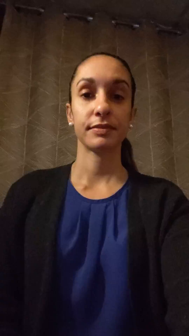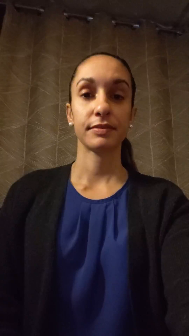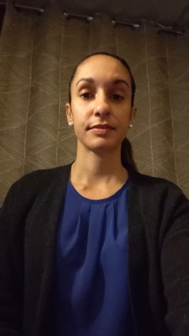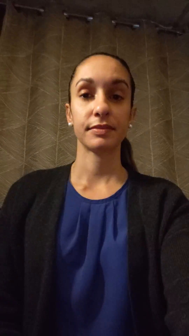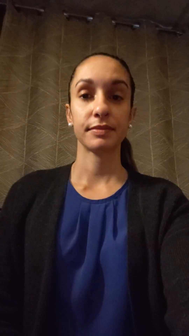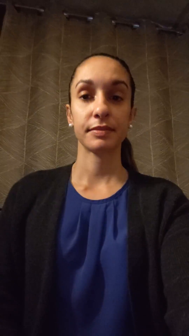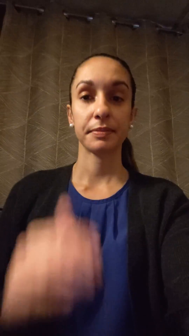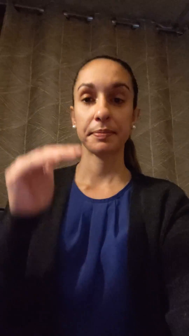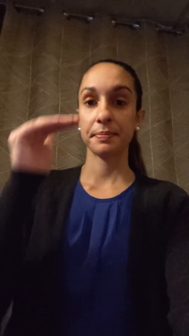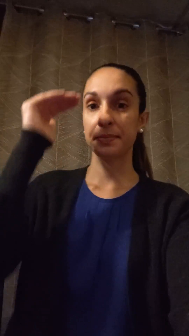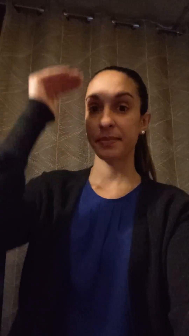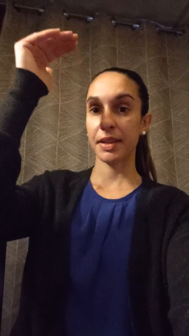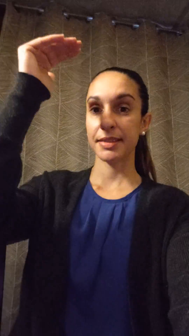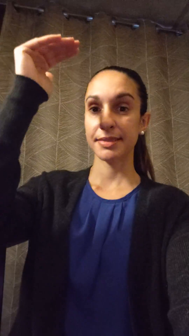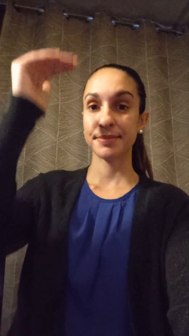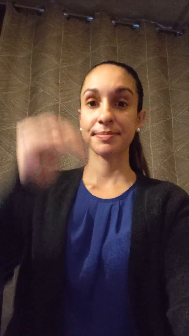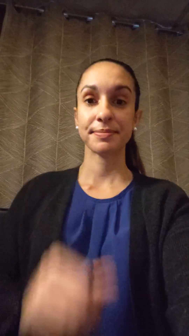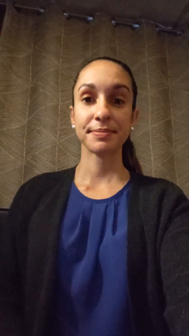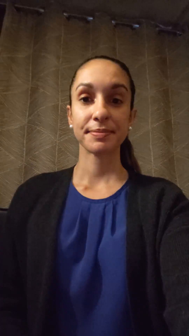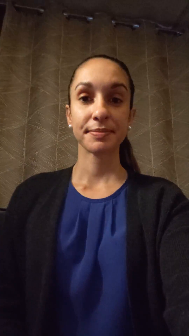big